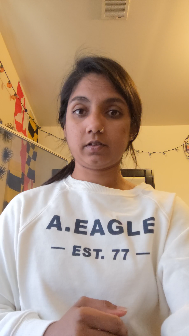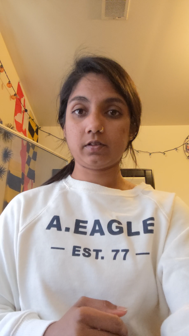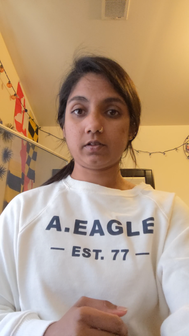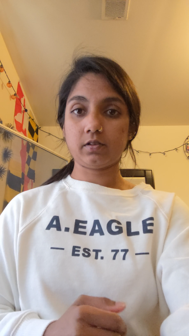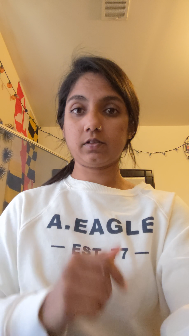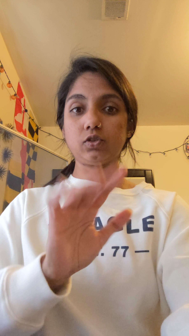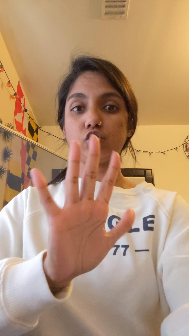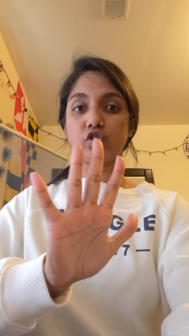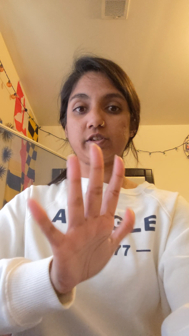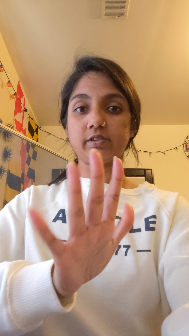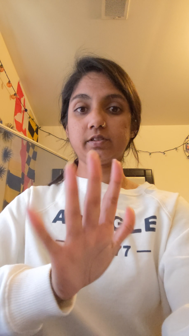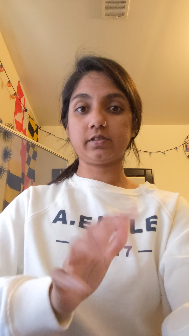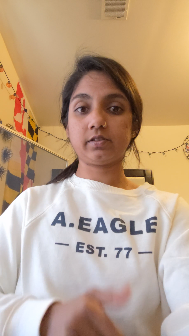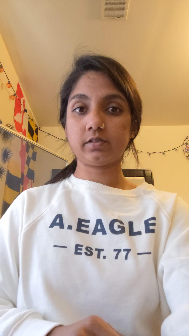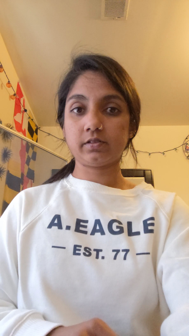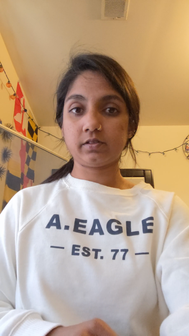cheese